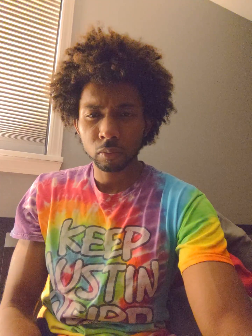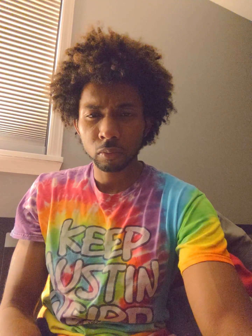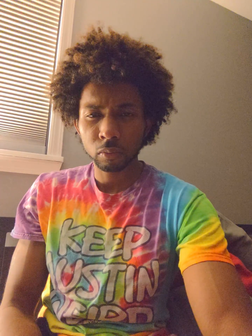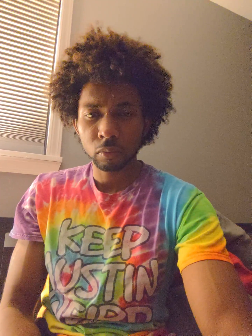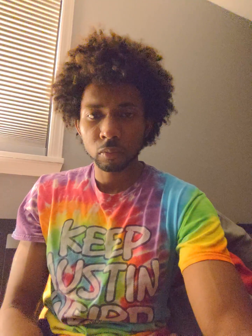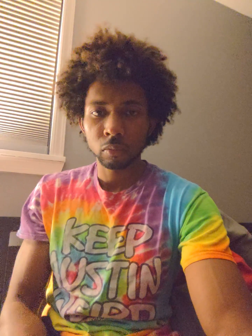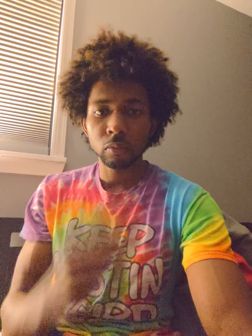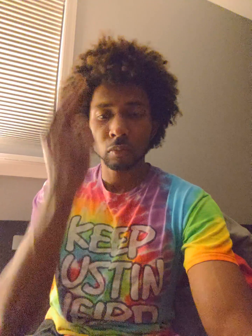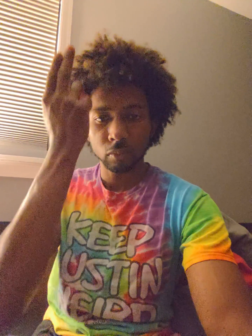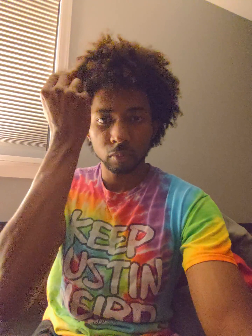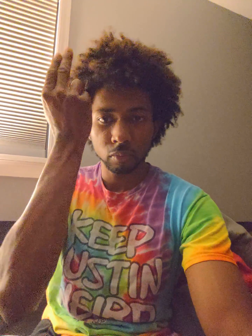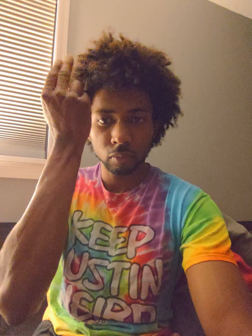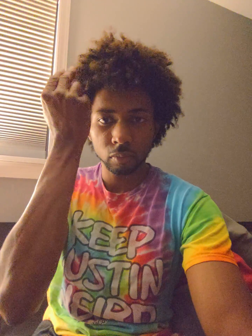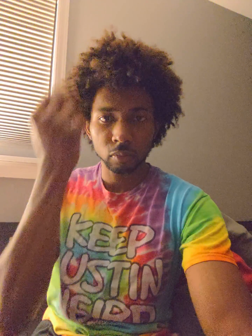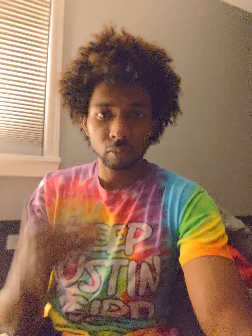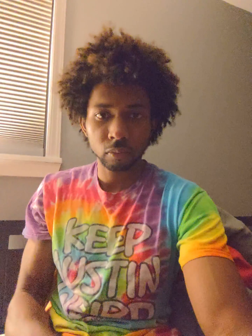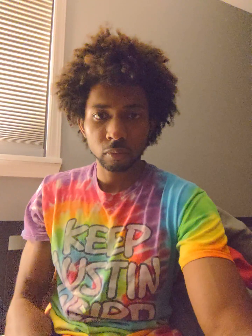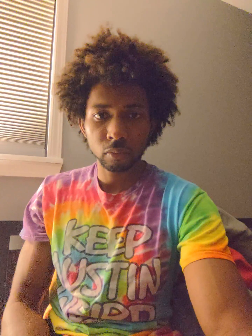bunny